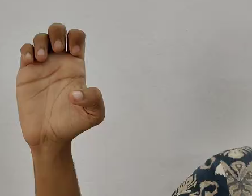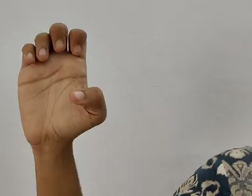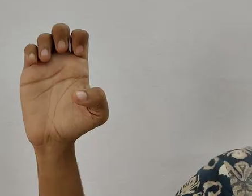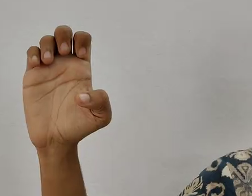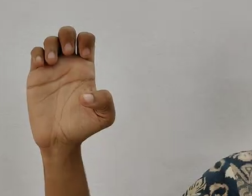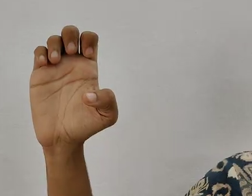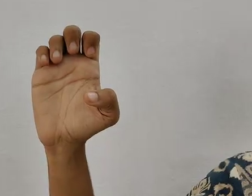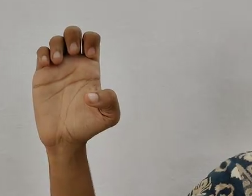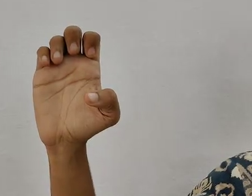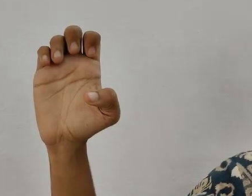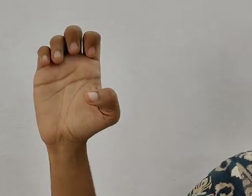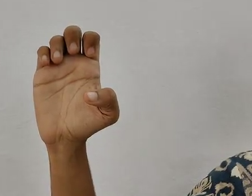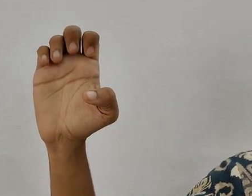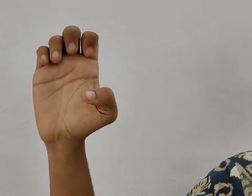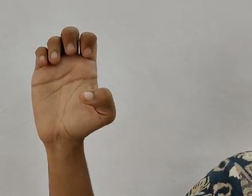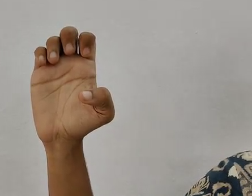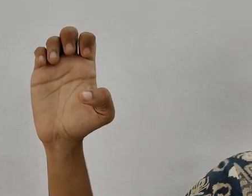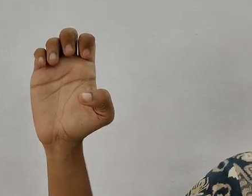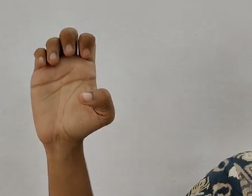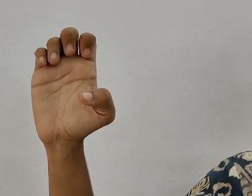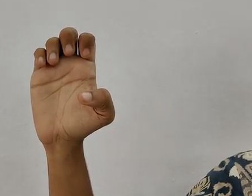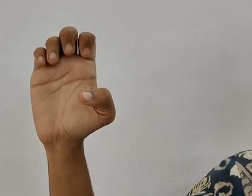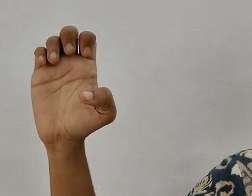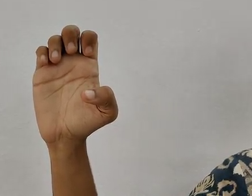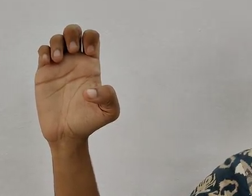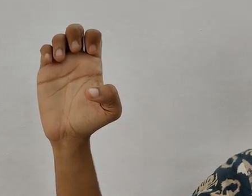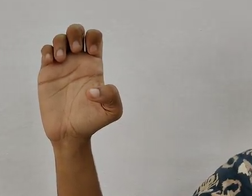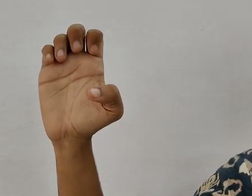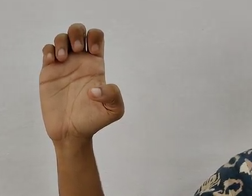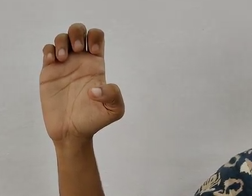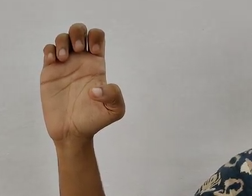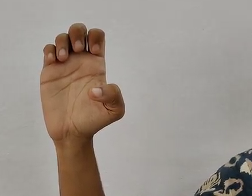ഇ